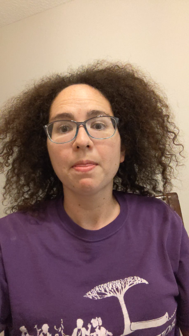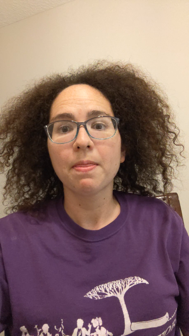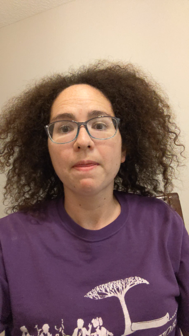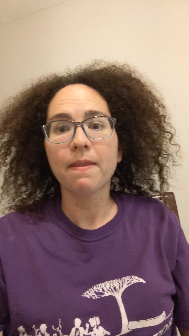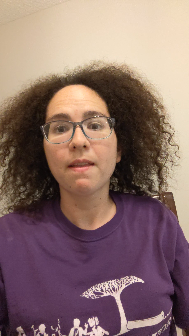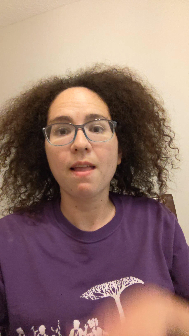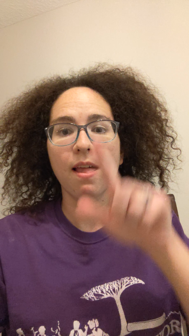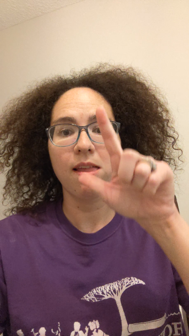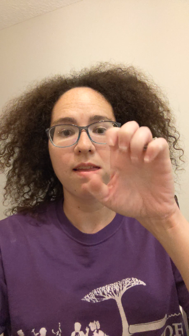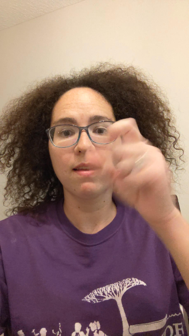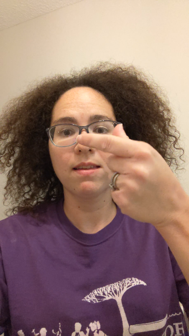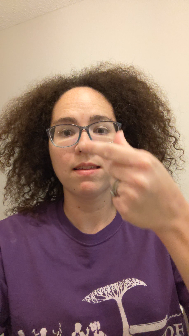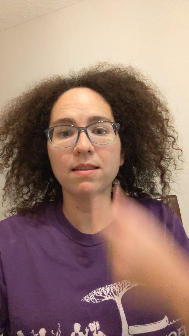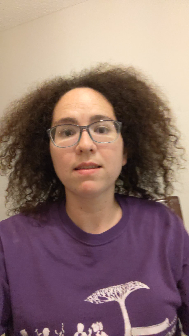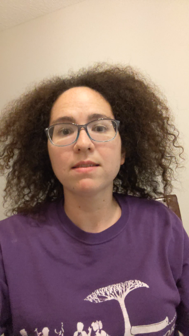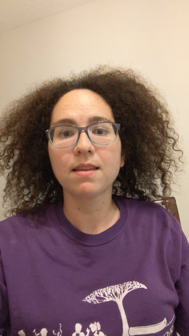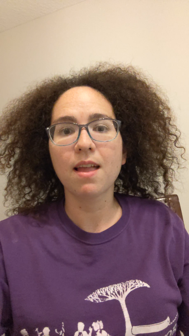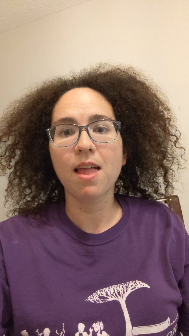leg